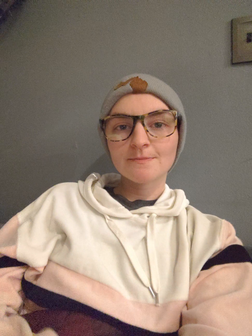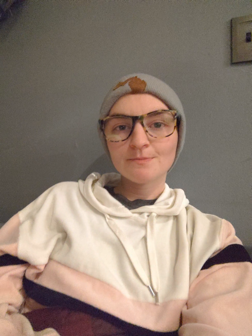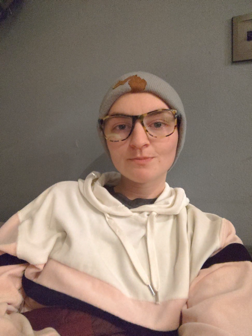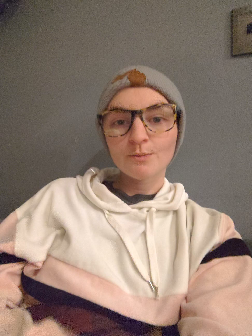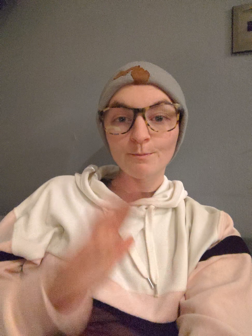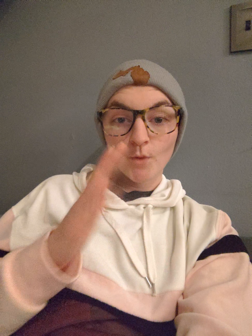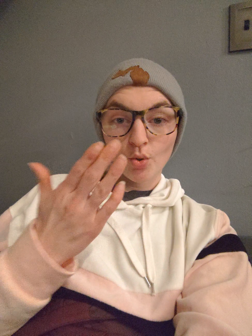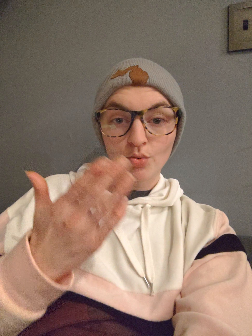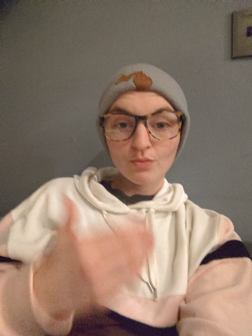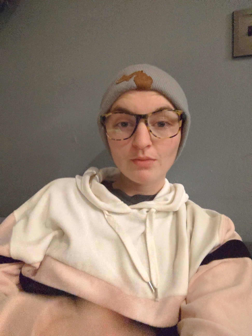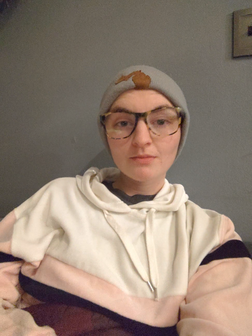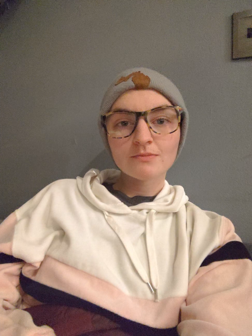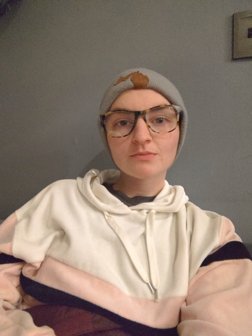book